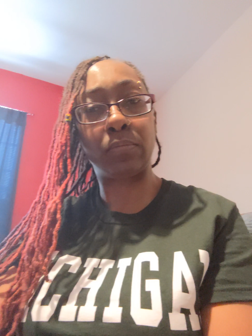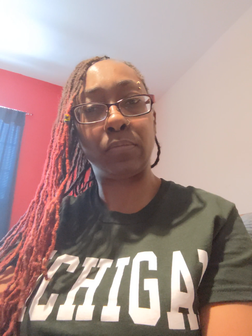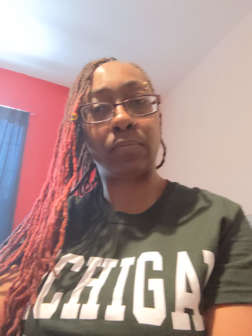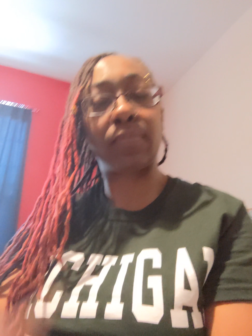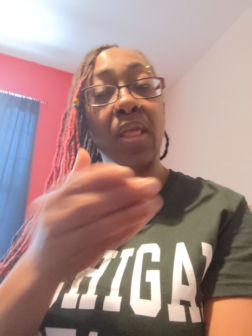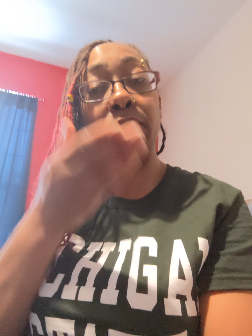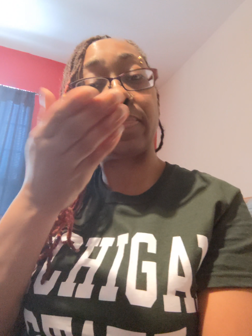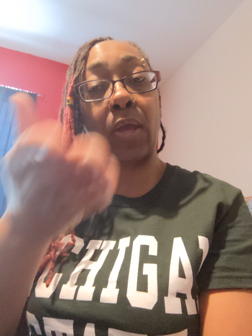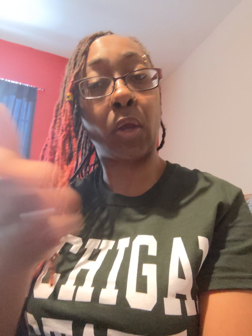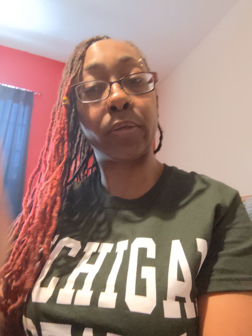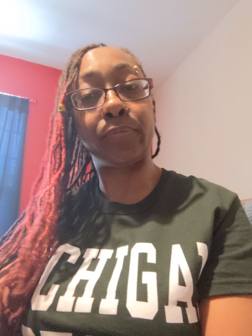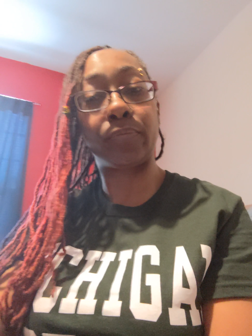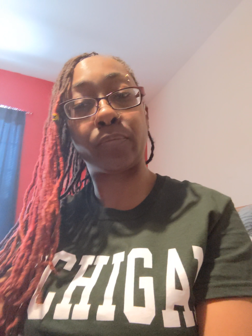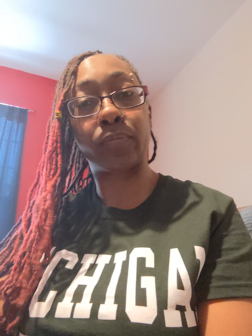there